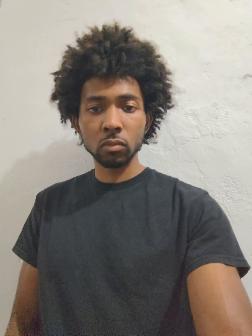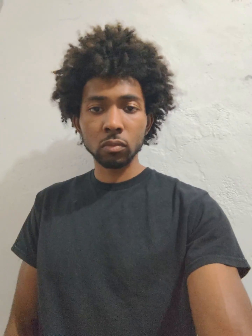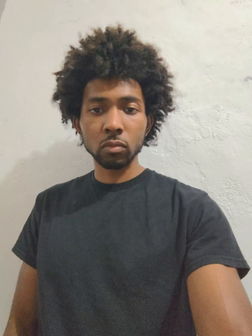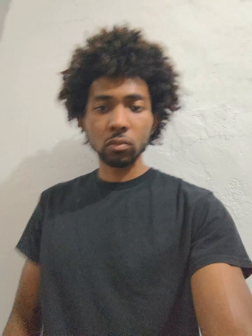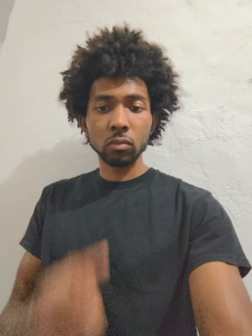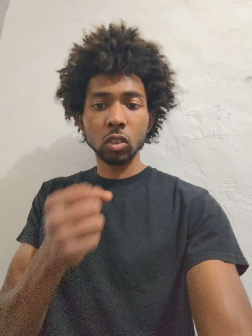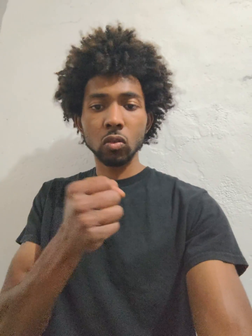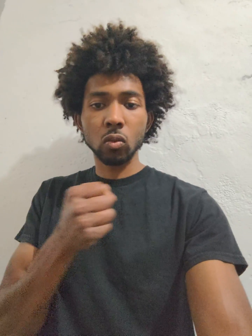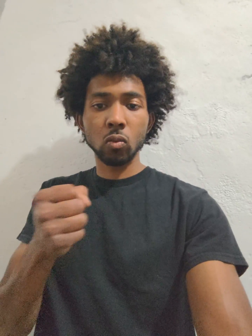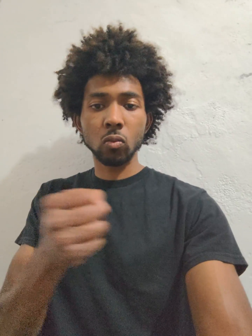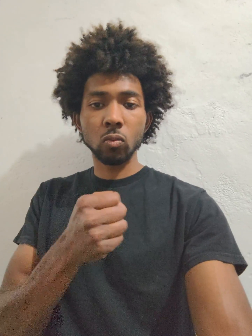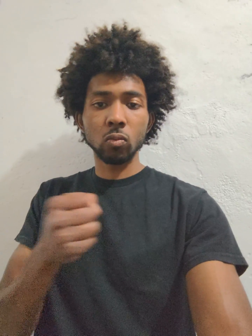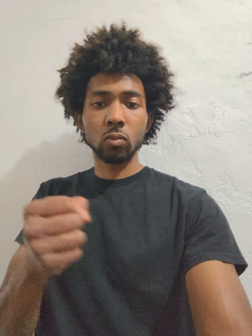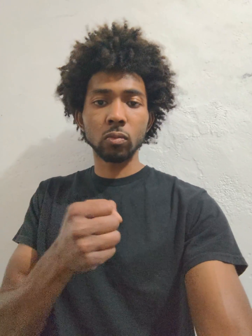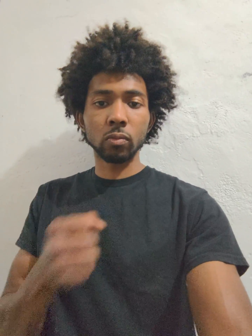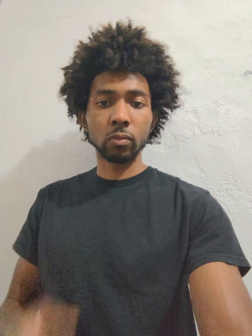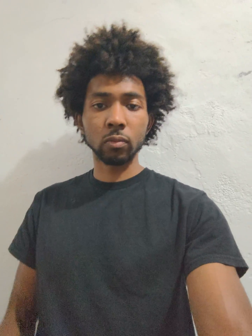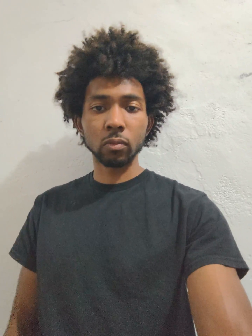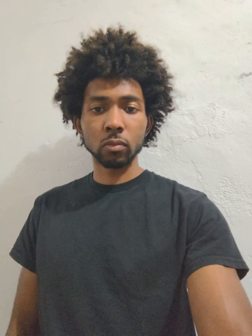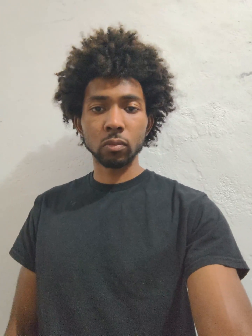coffee